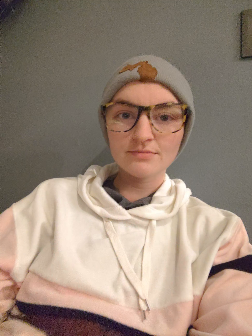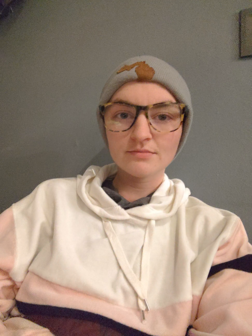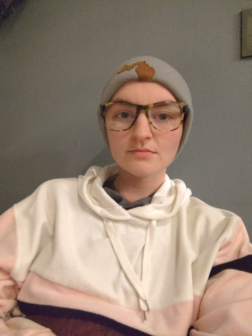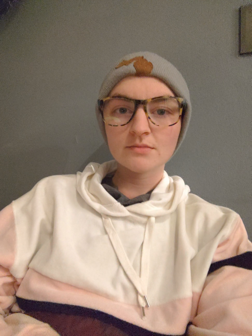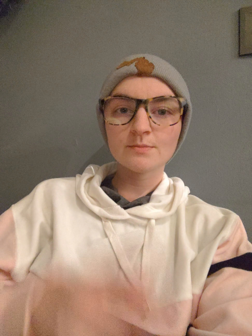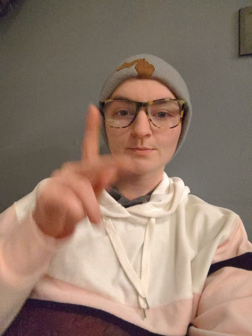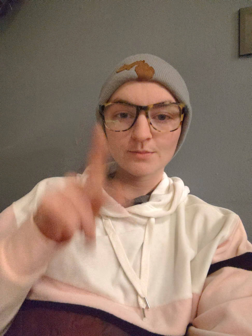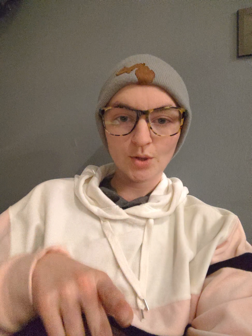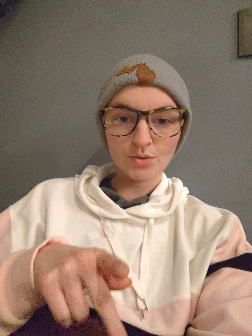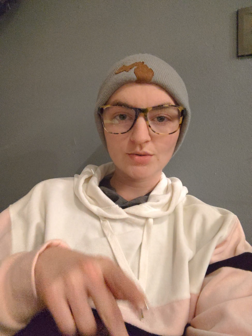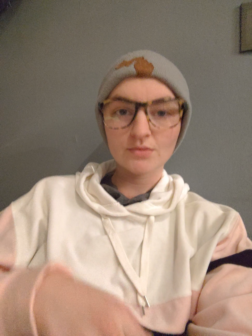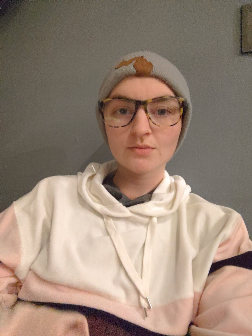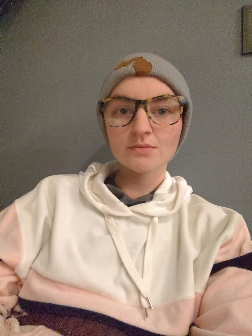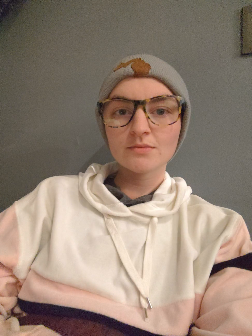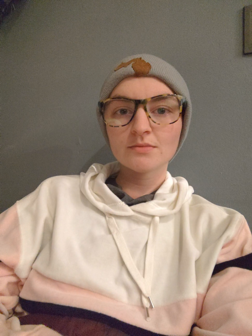person